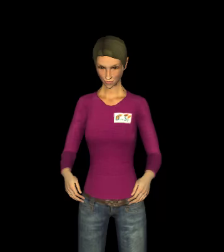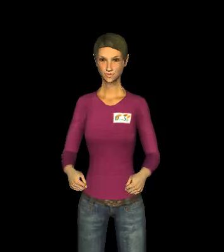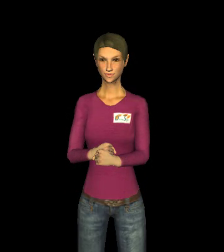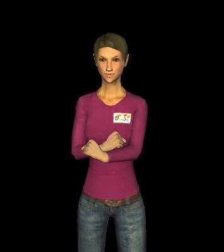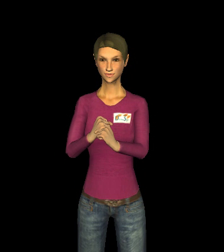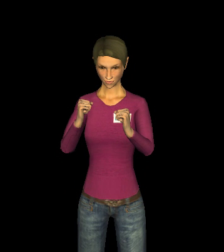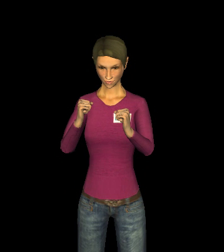قنبلة